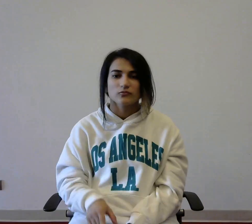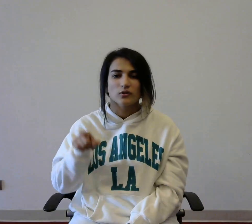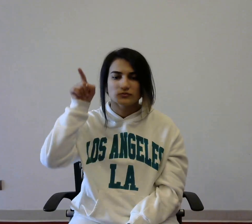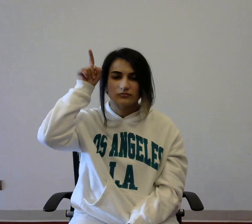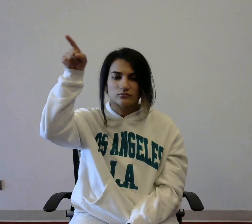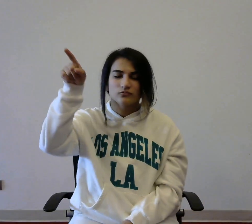O